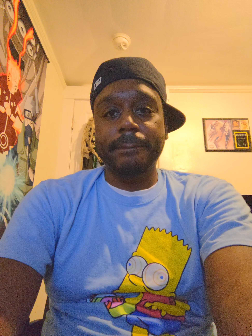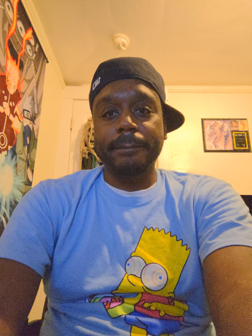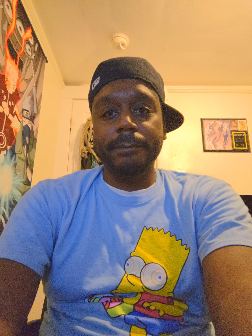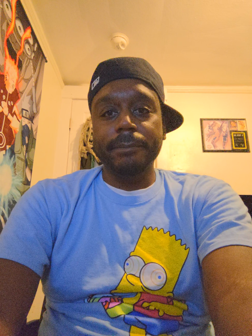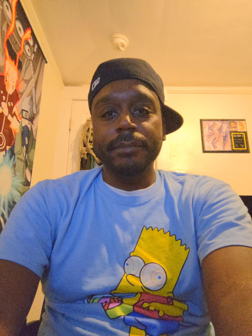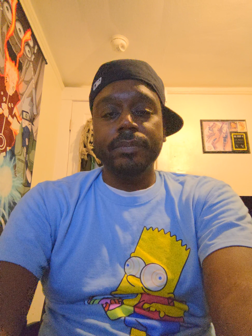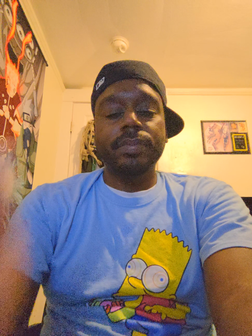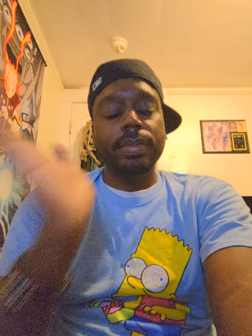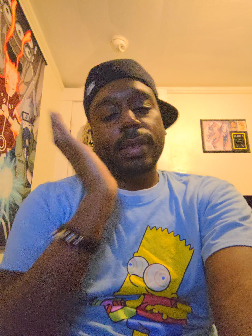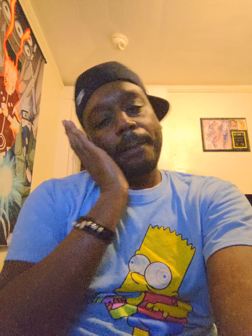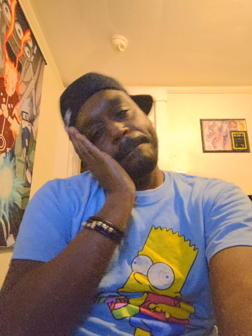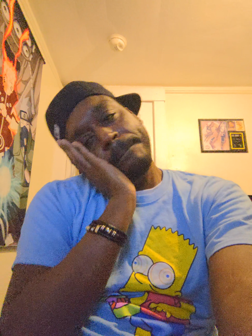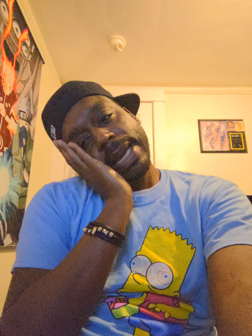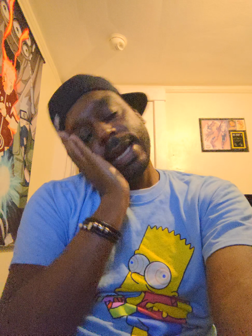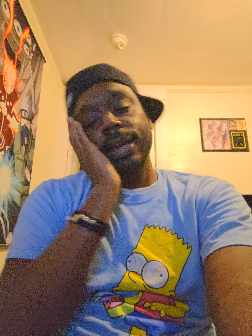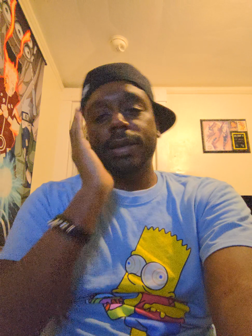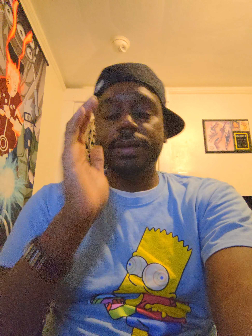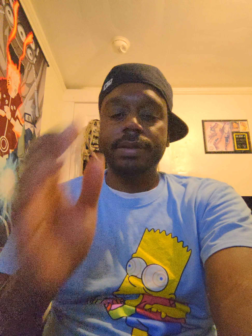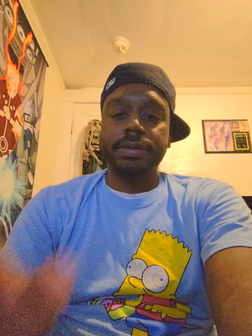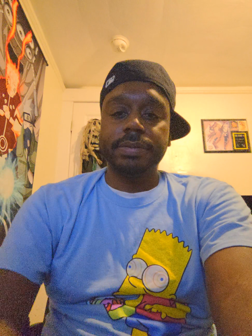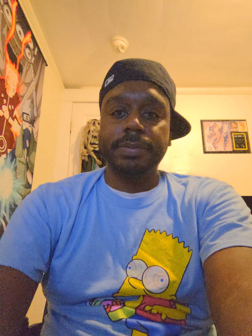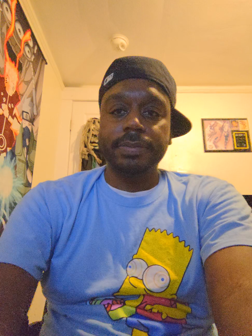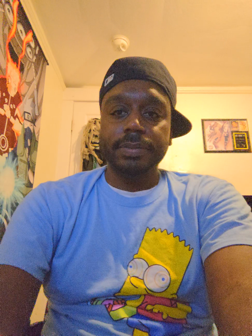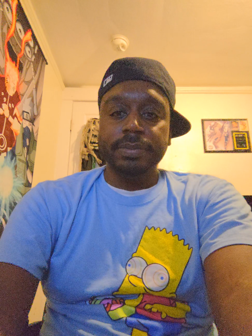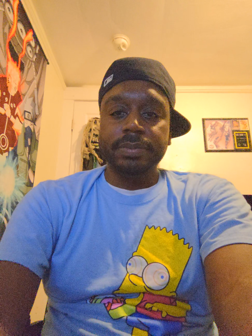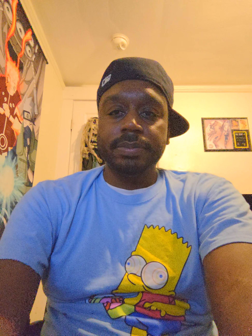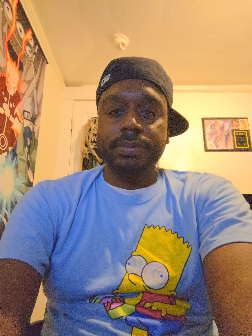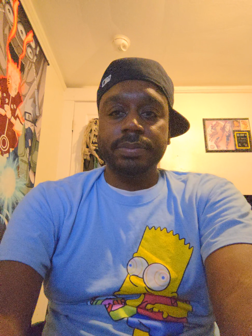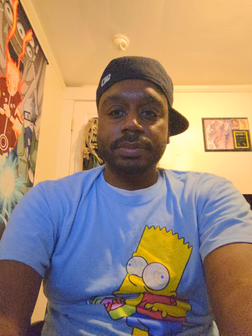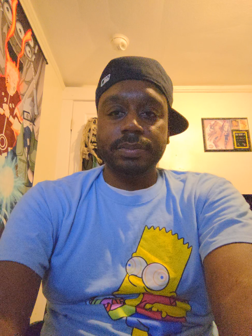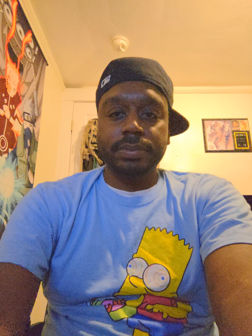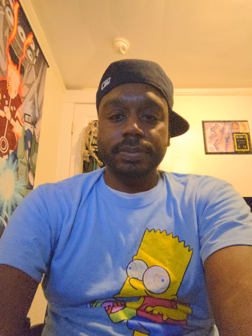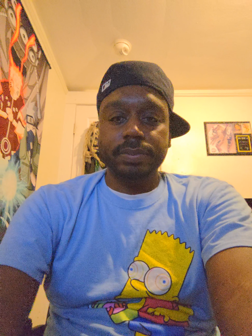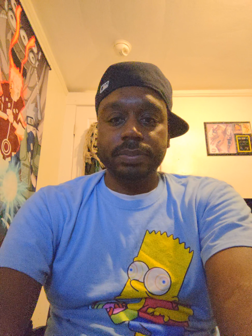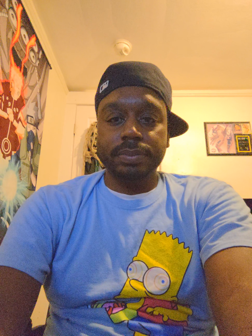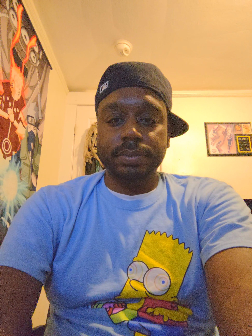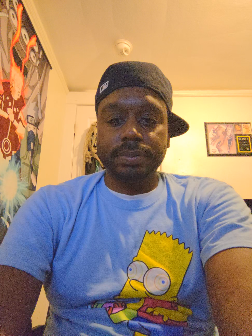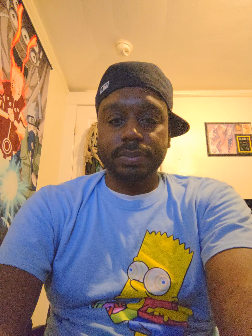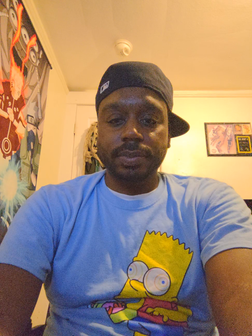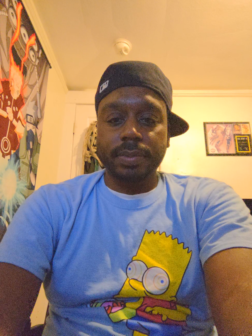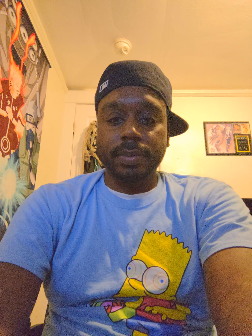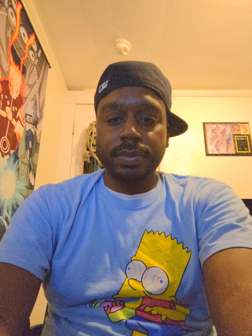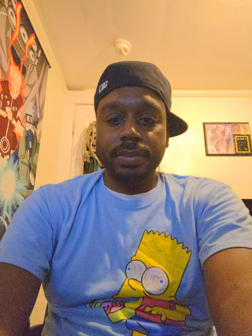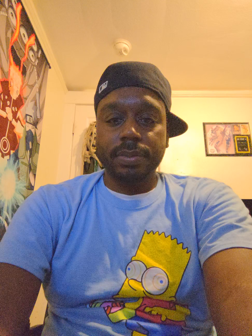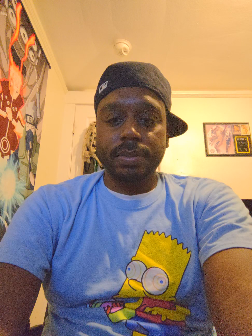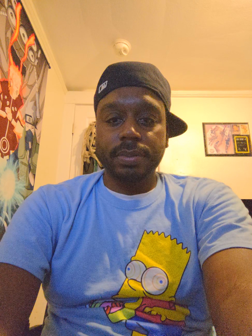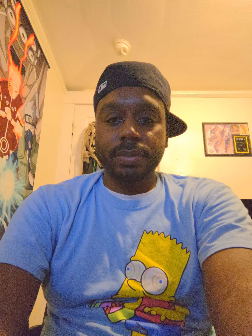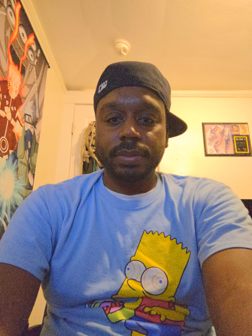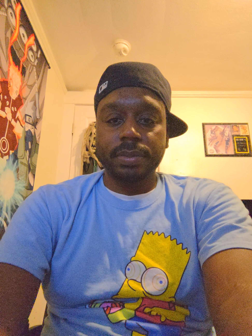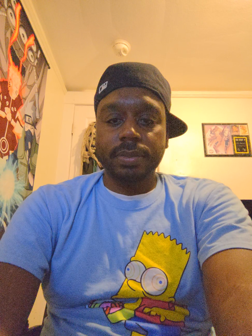bed